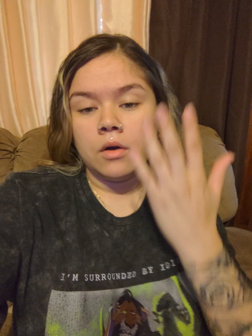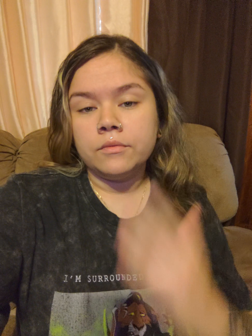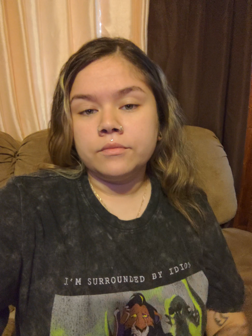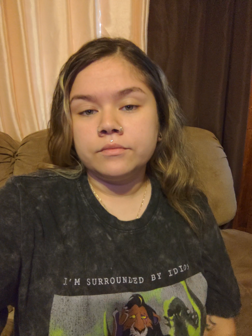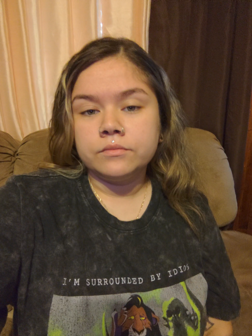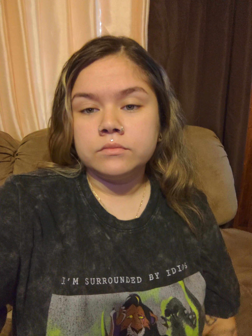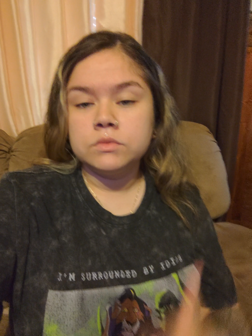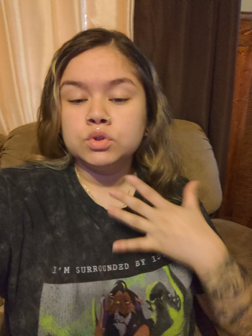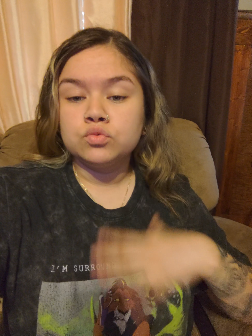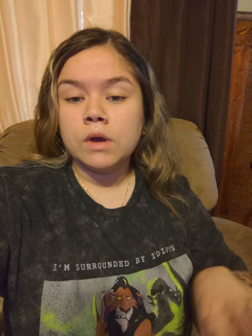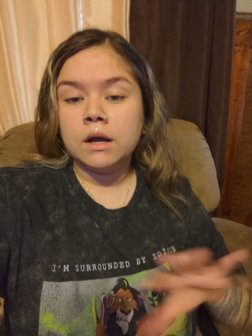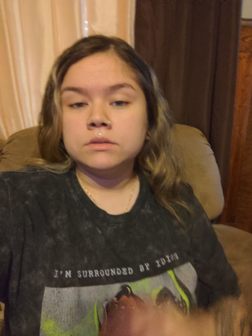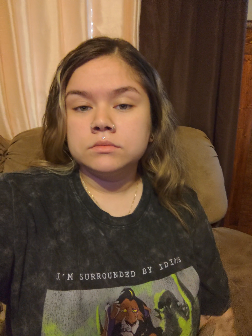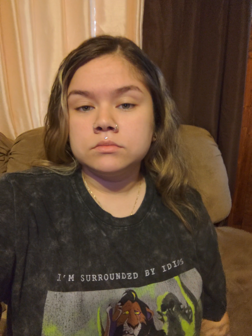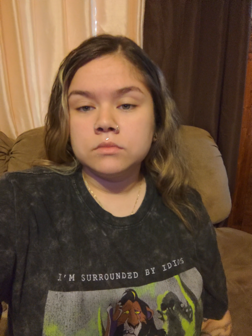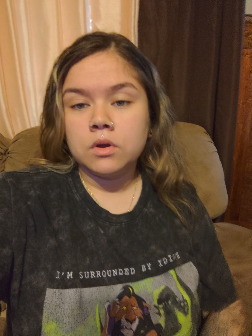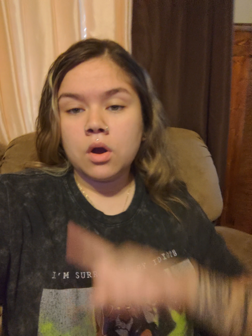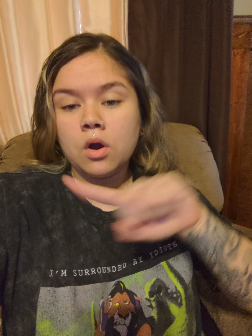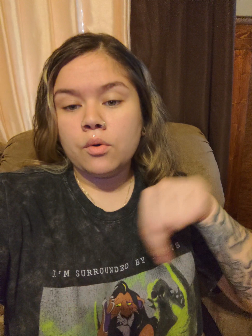dress